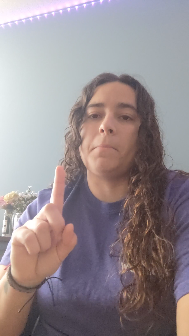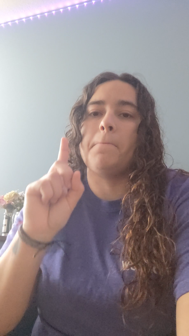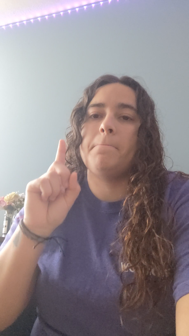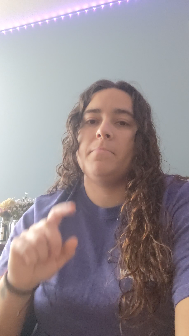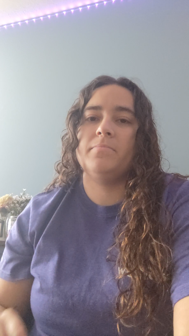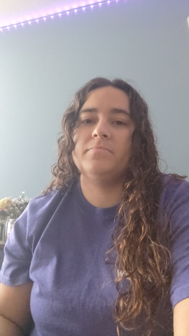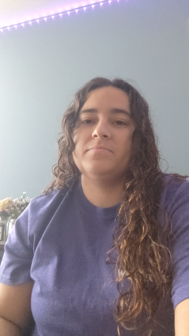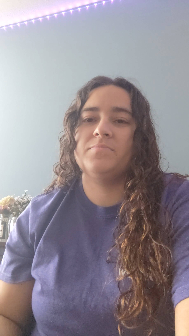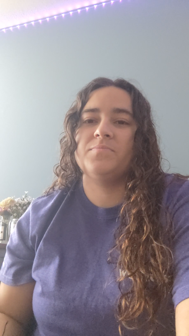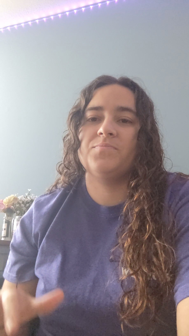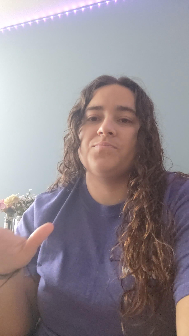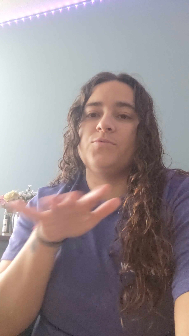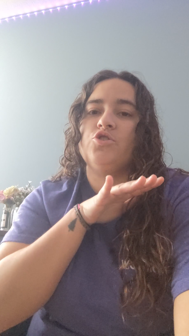full